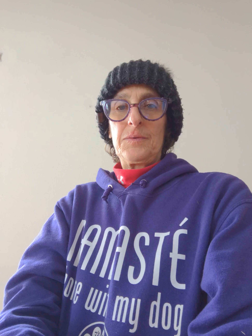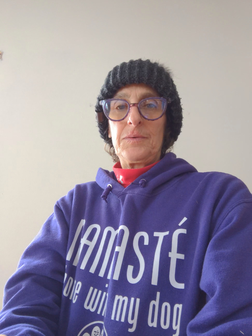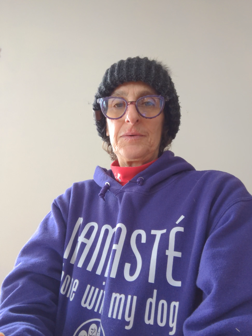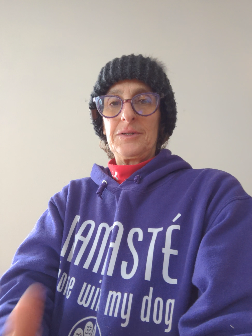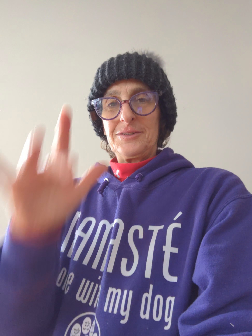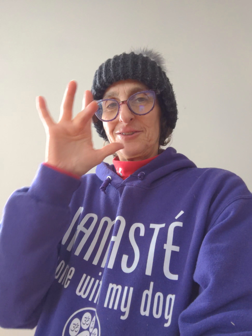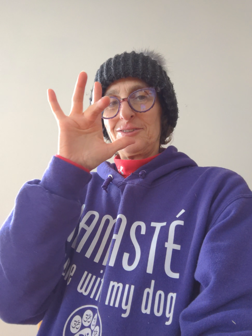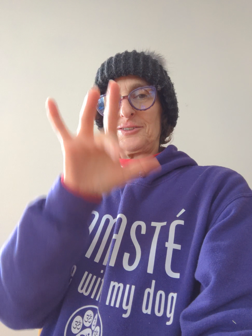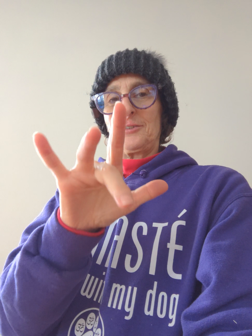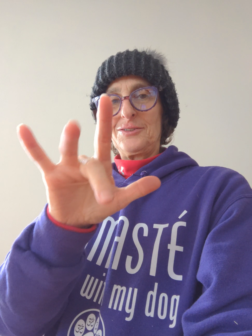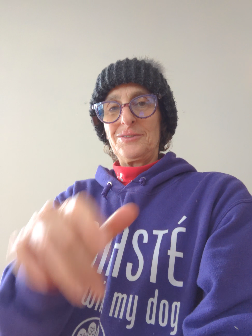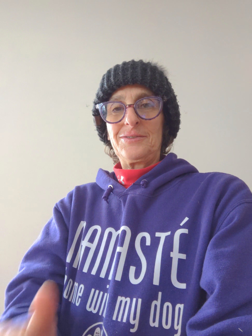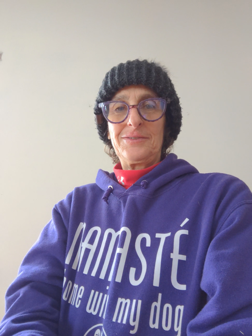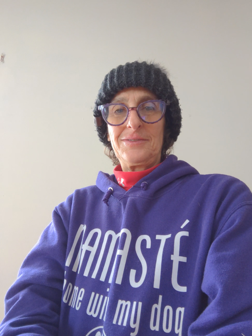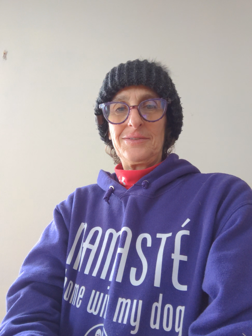touch